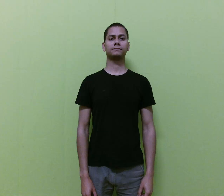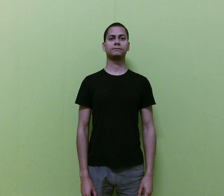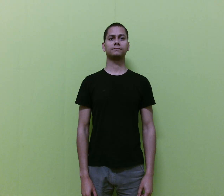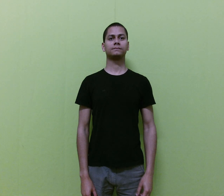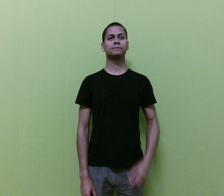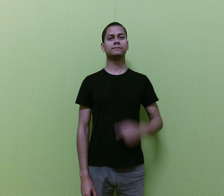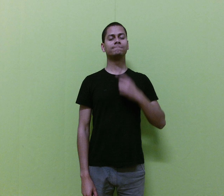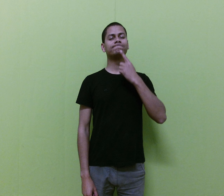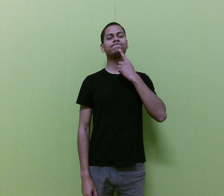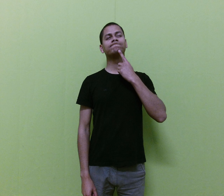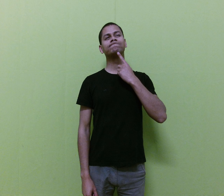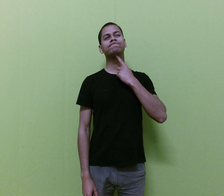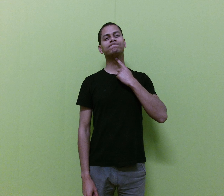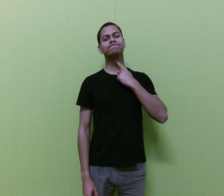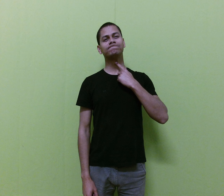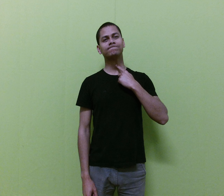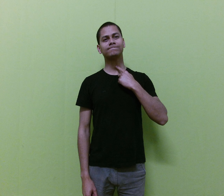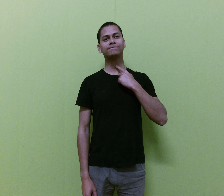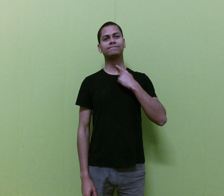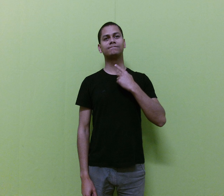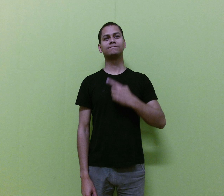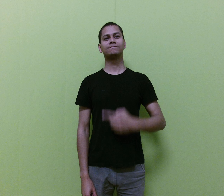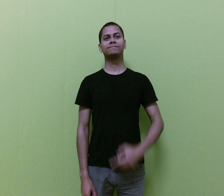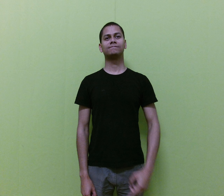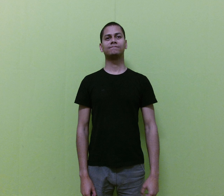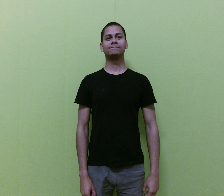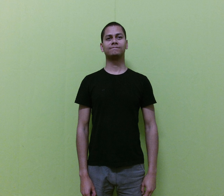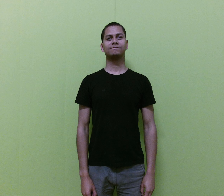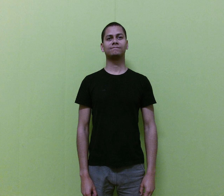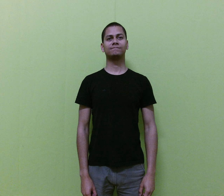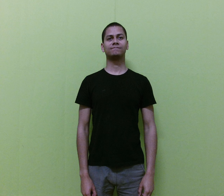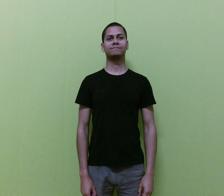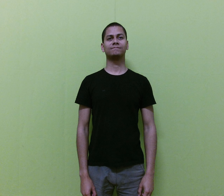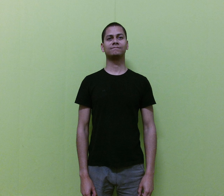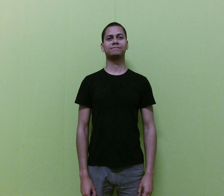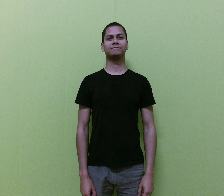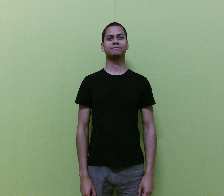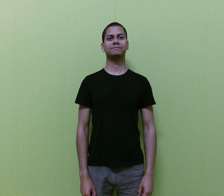vontade